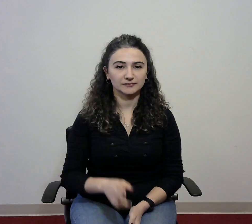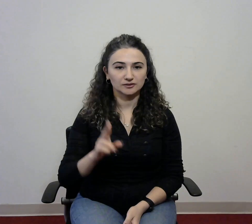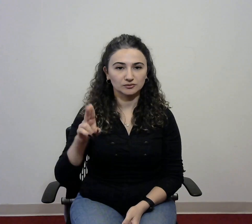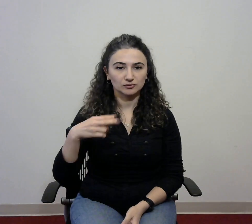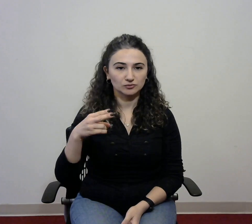D